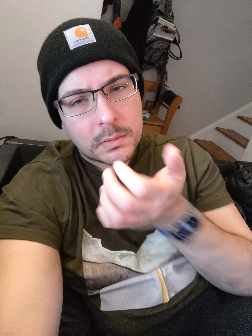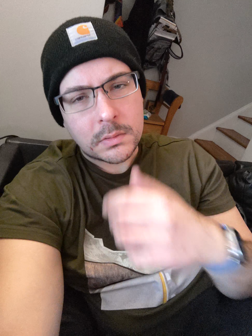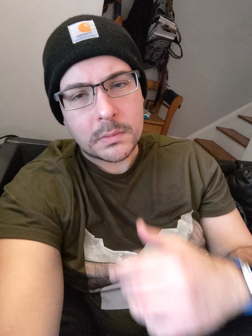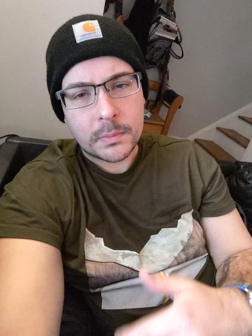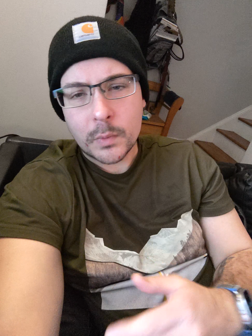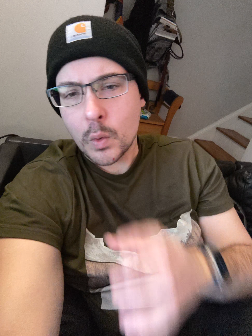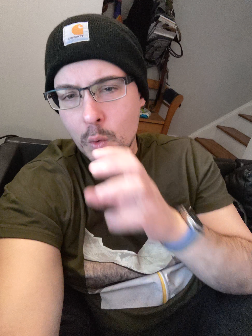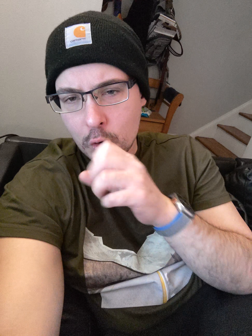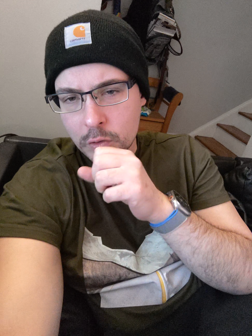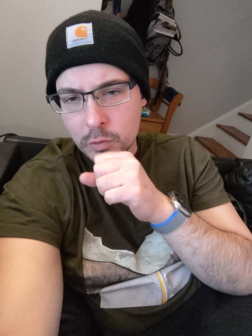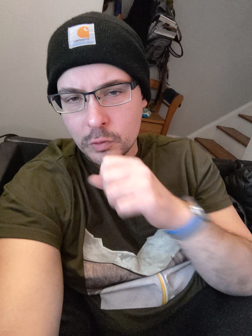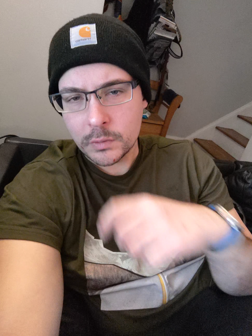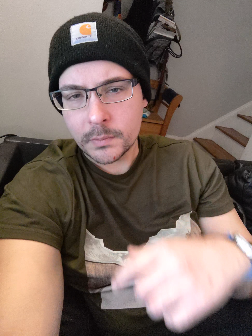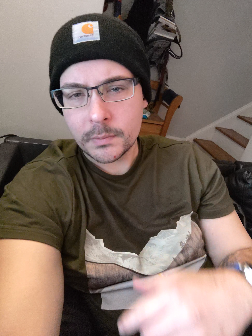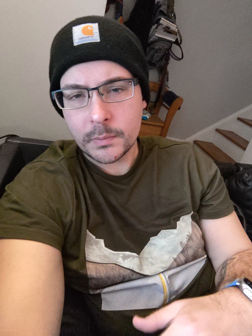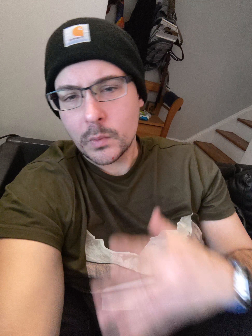orange